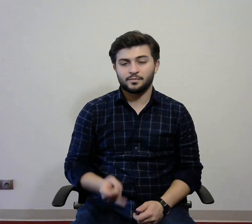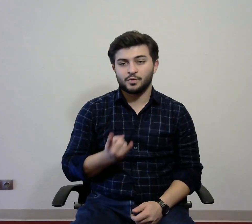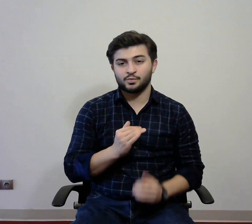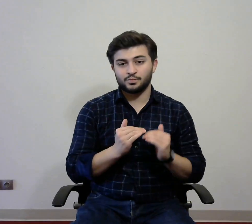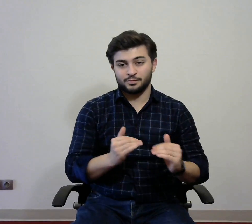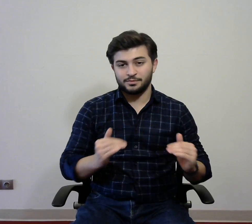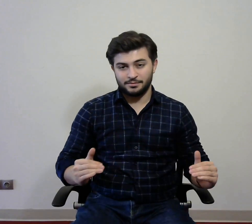uşaq